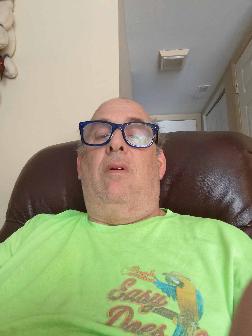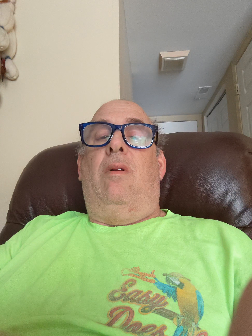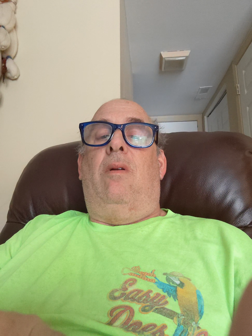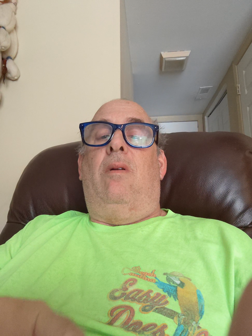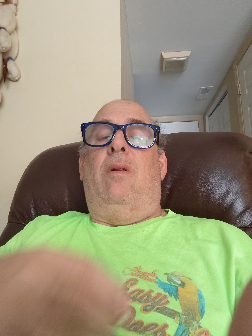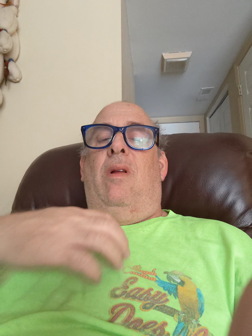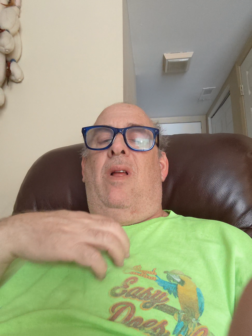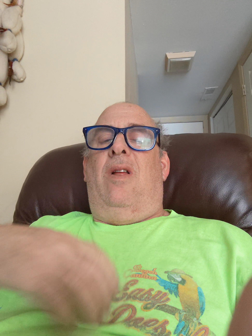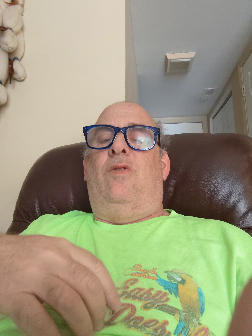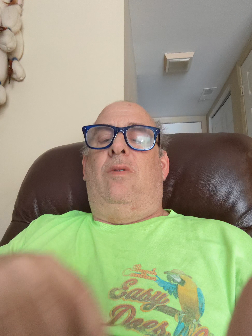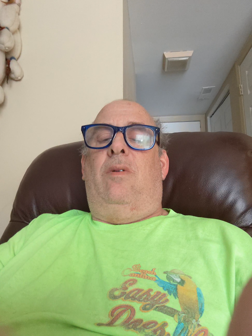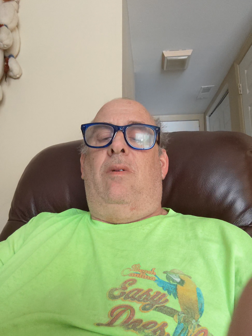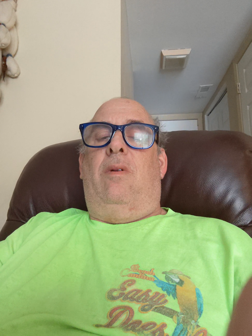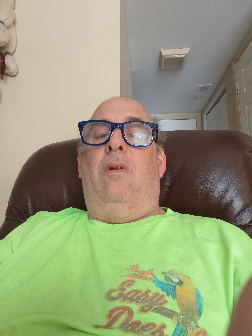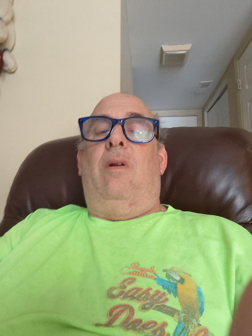hungry